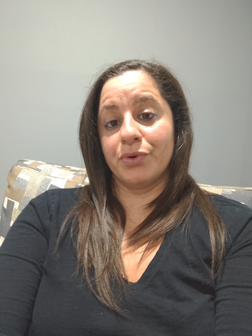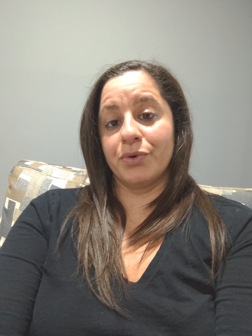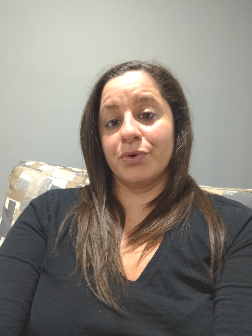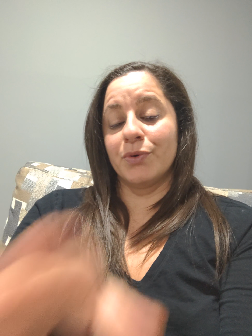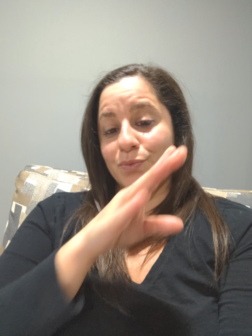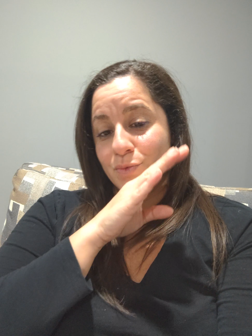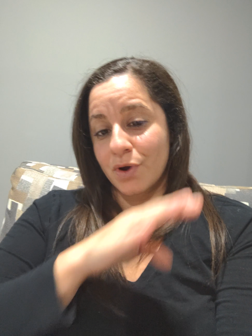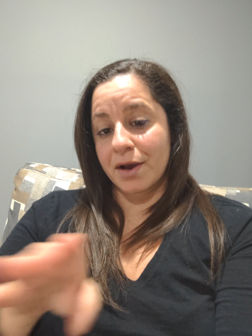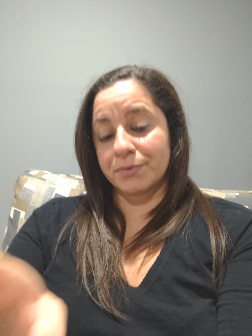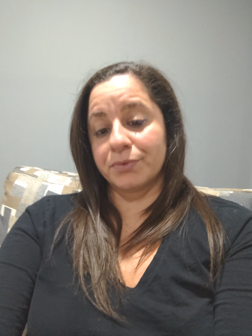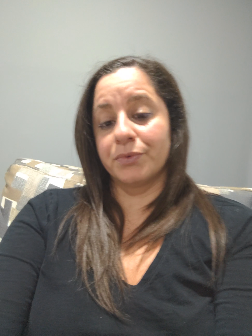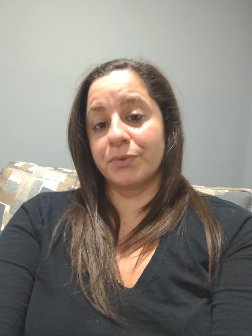quiet